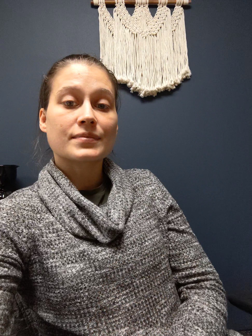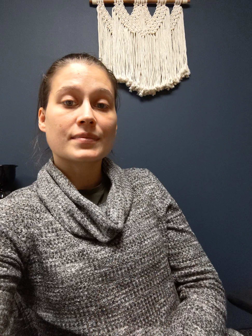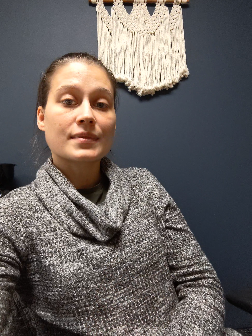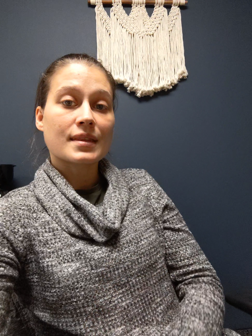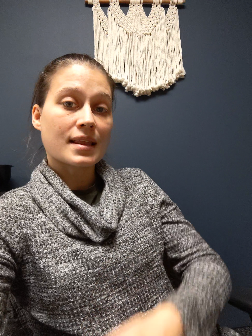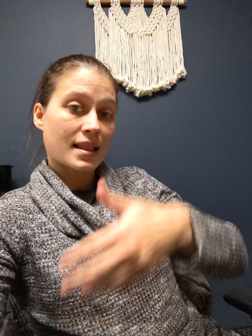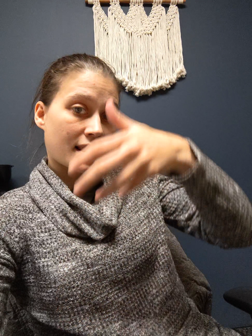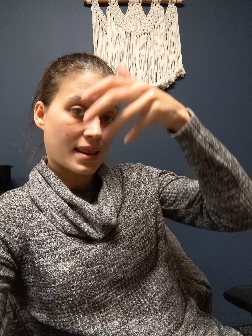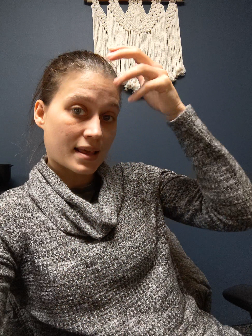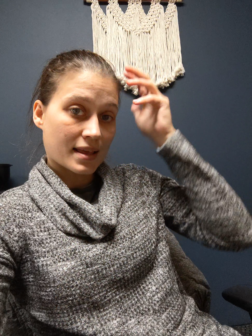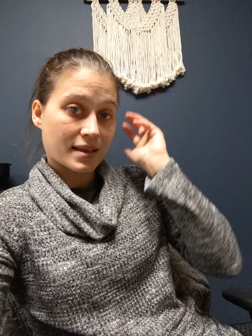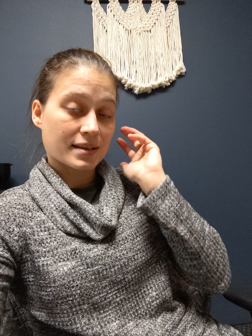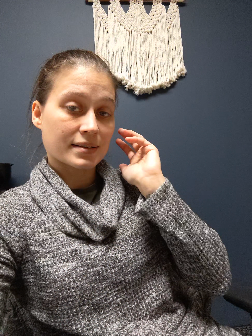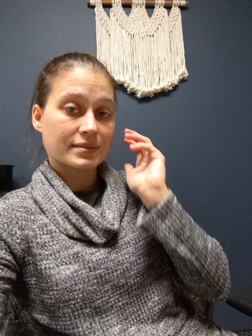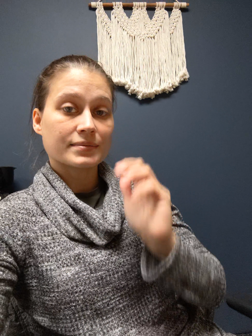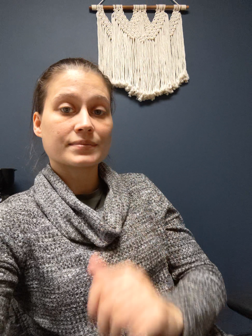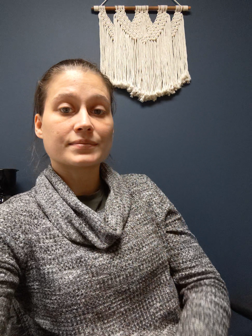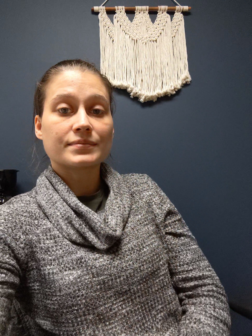lion